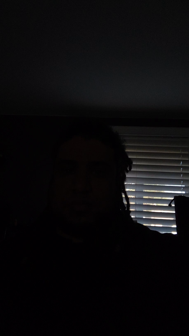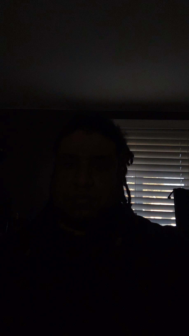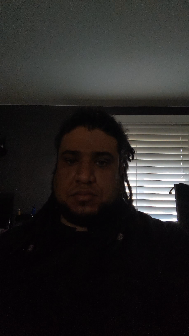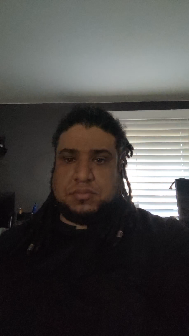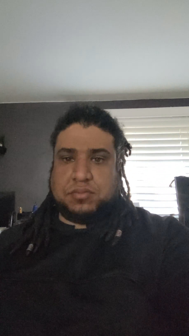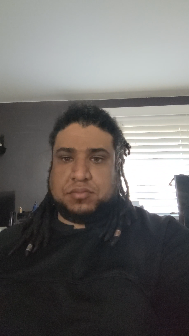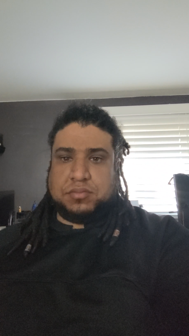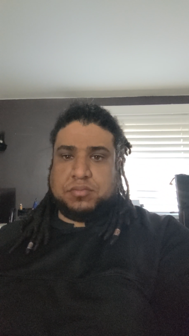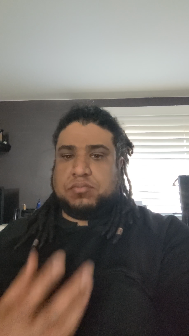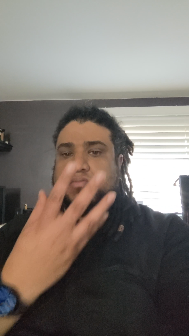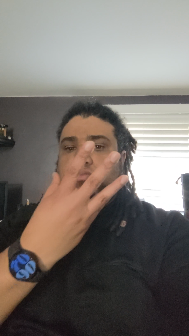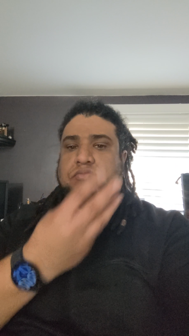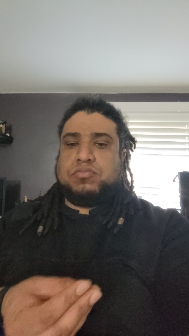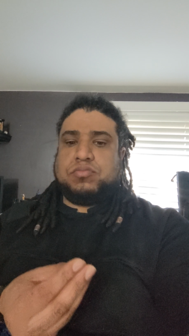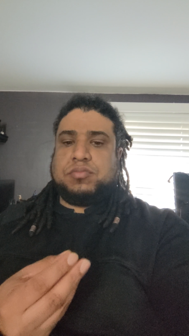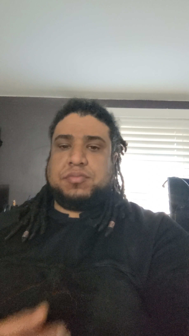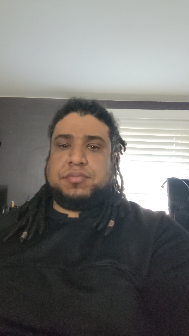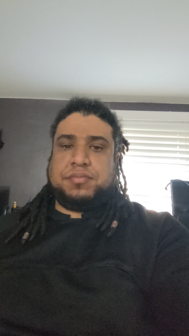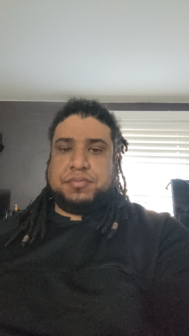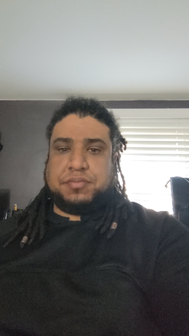poor